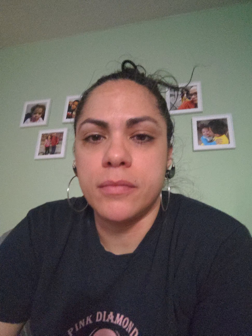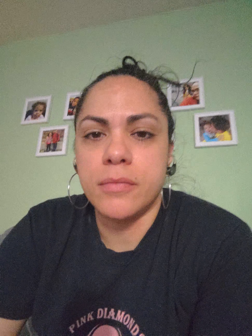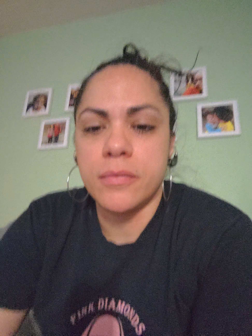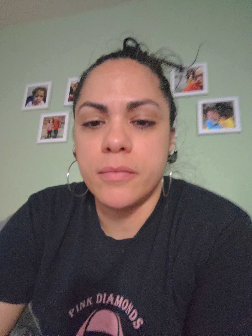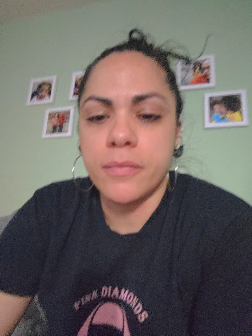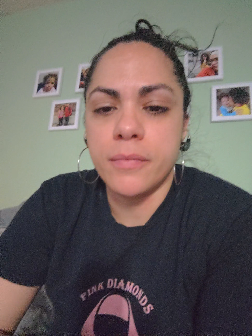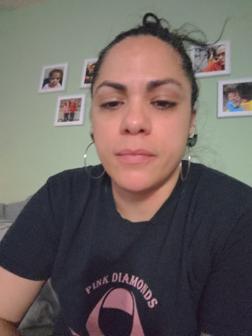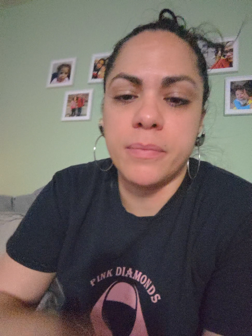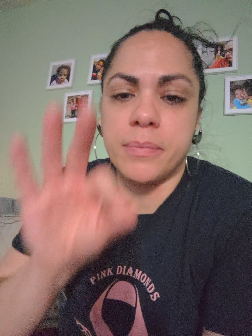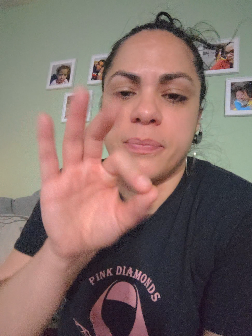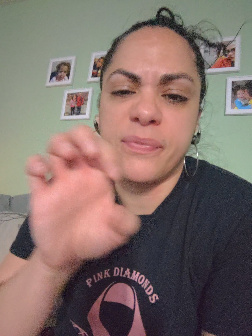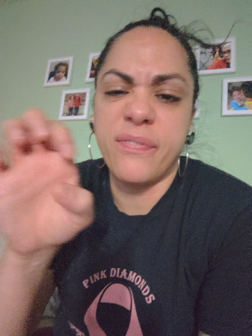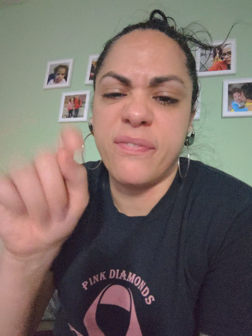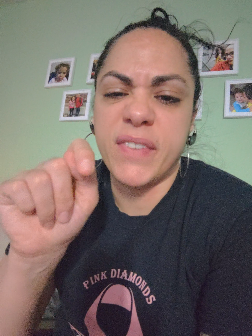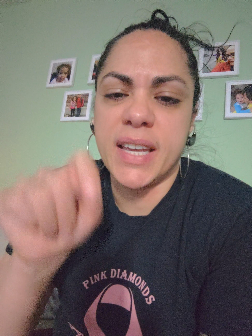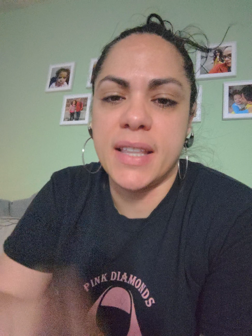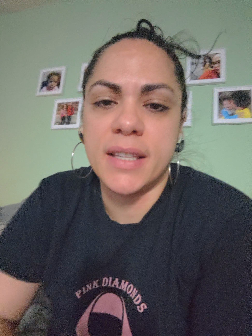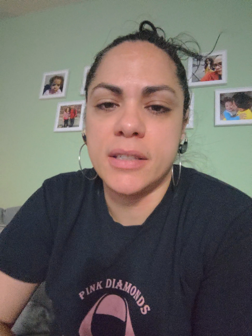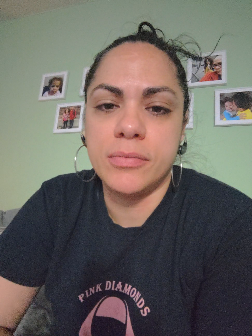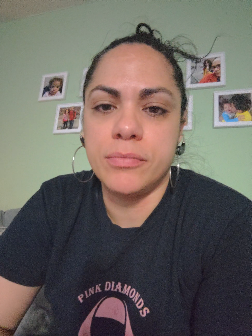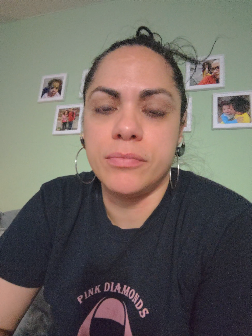feet